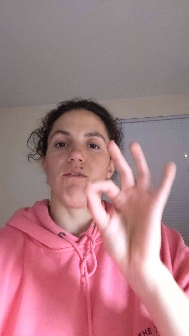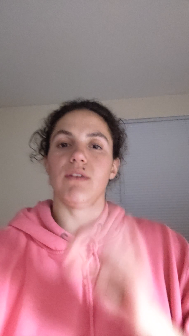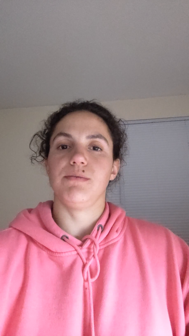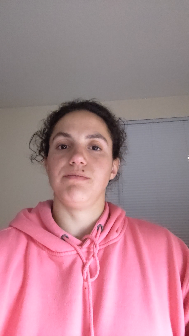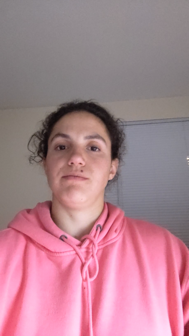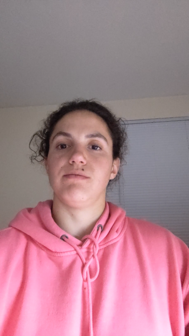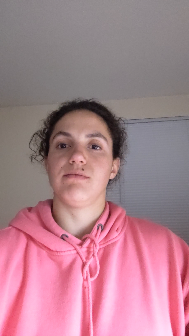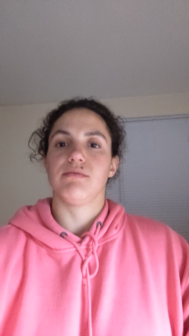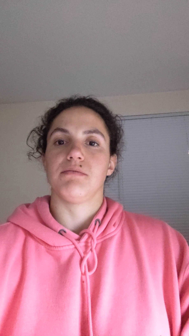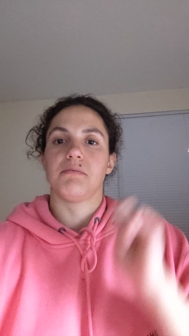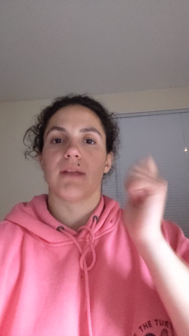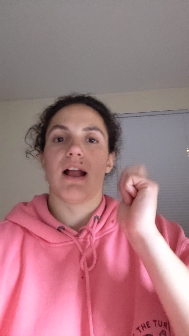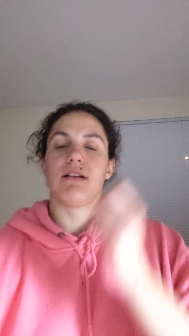bat